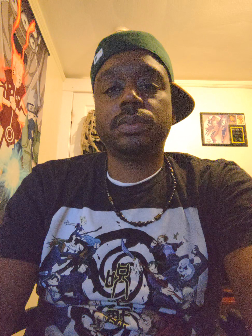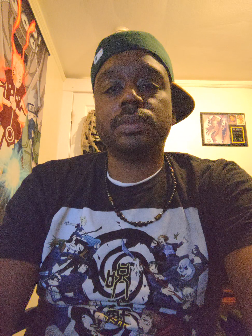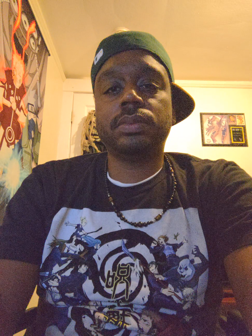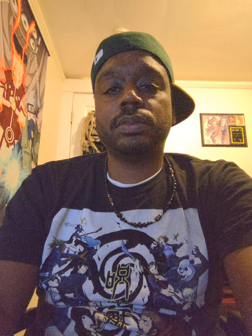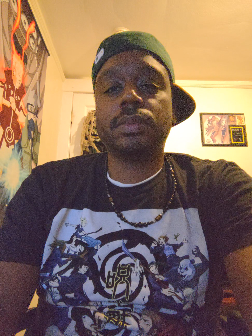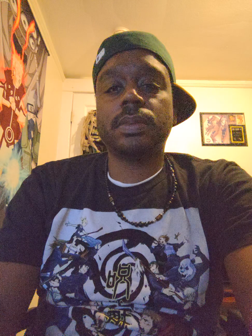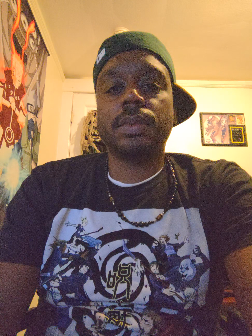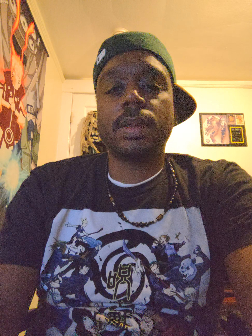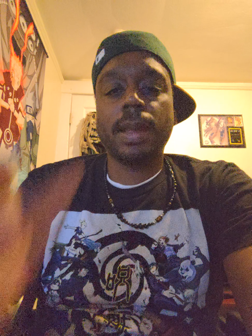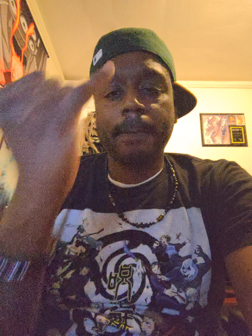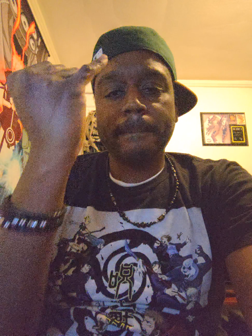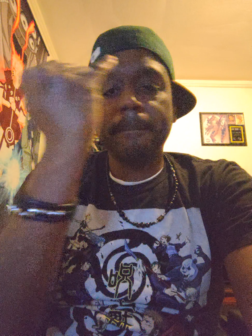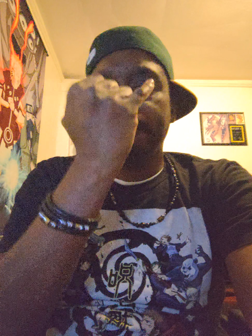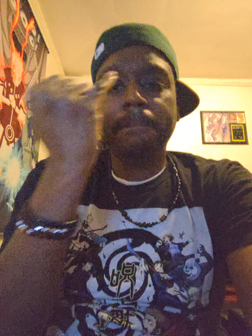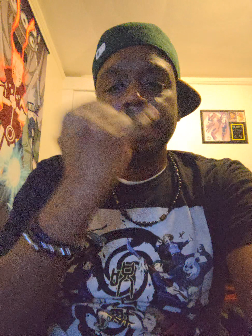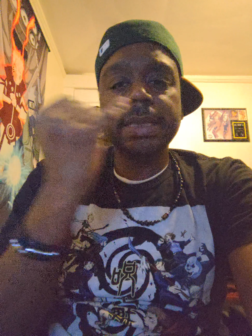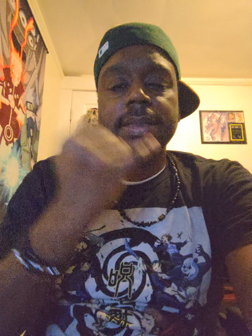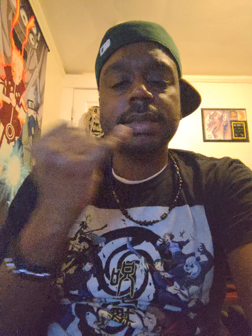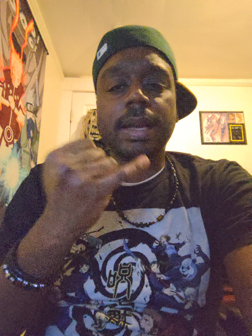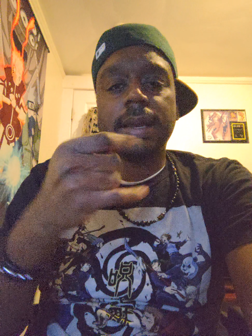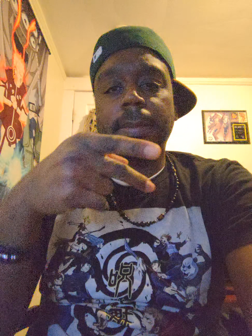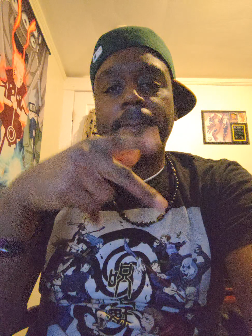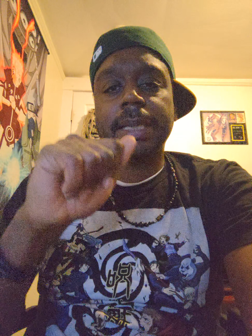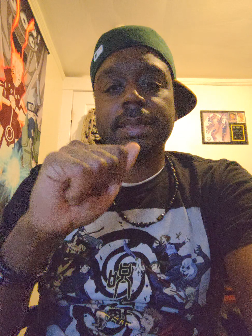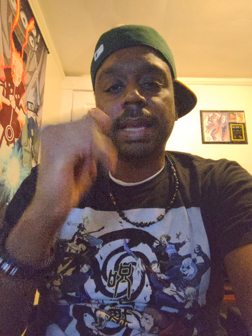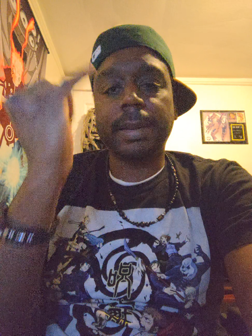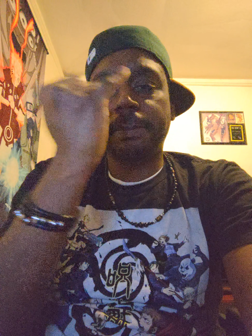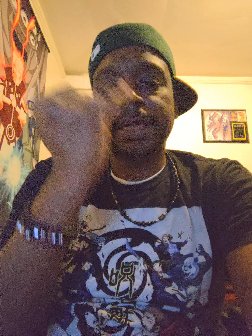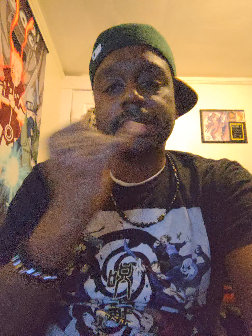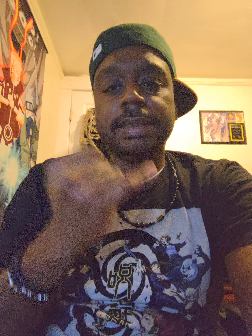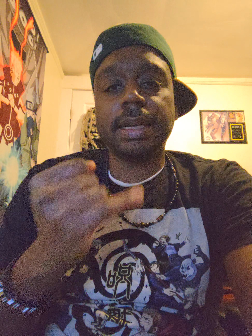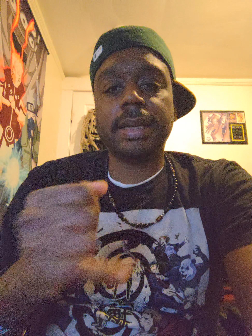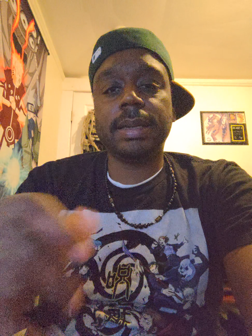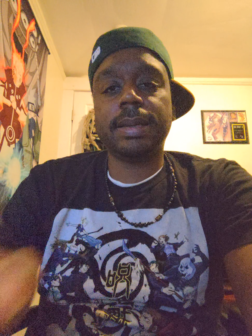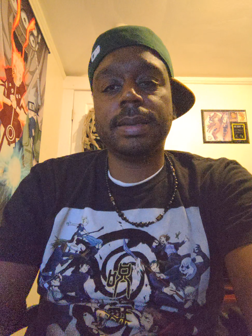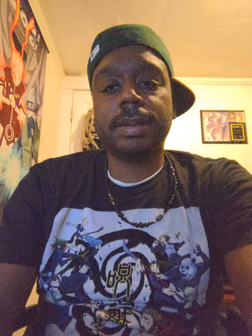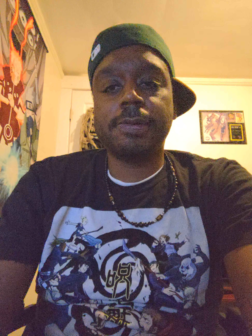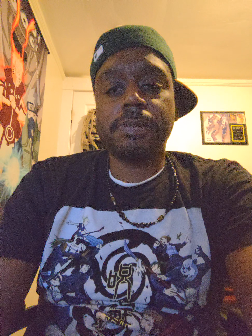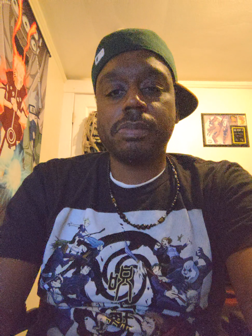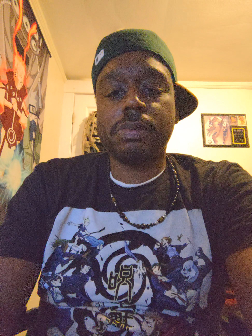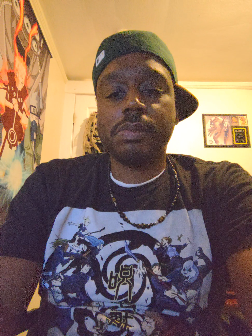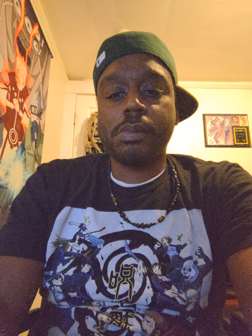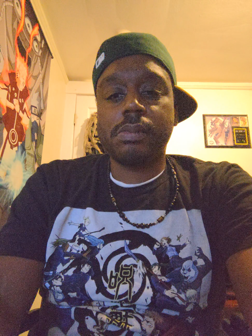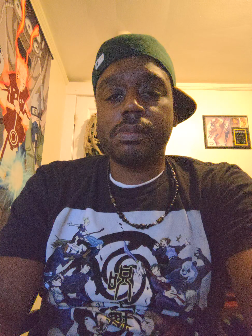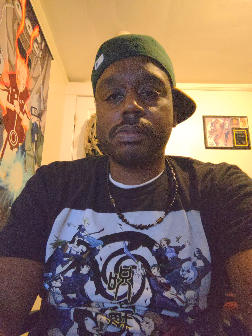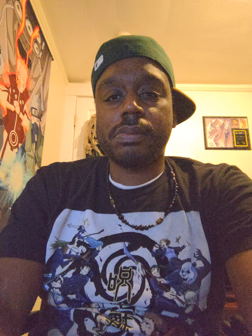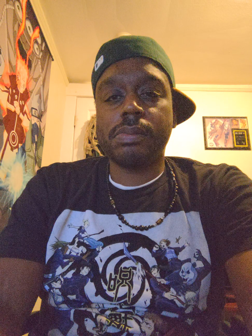pizza